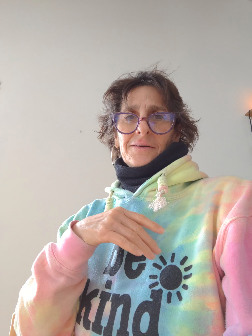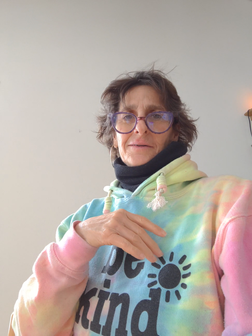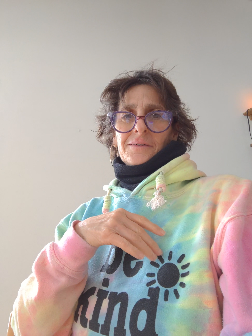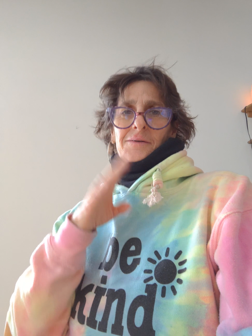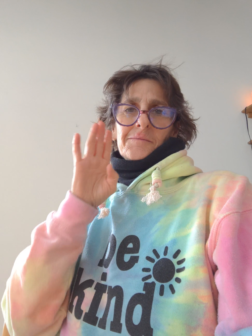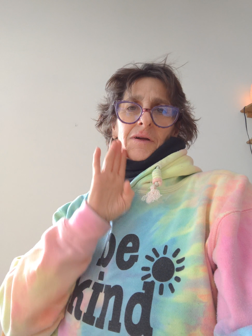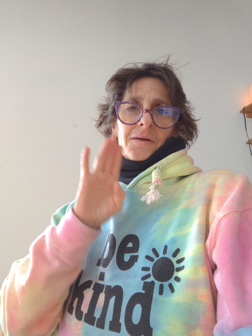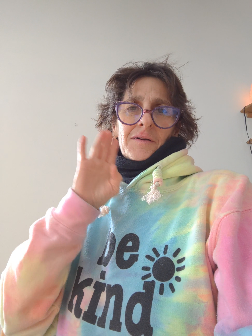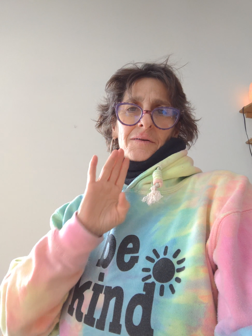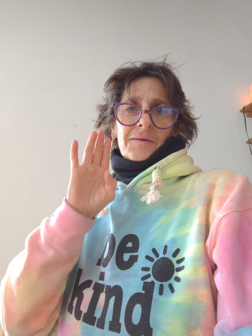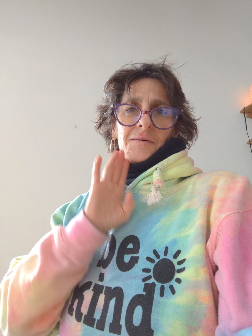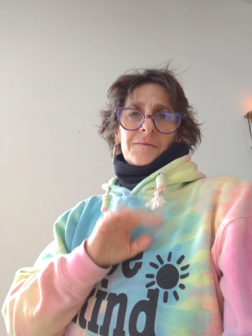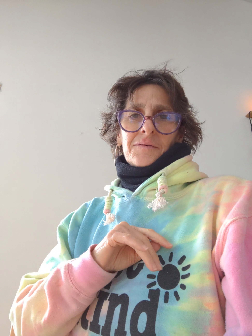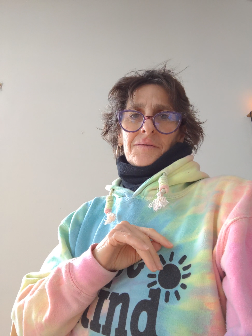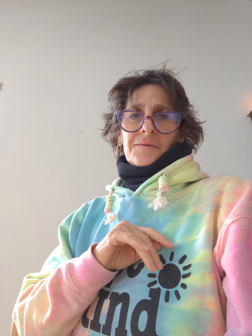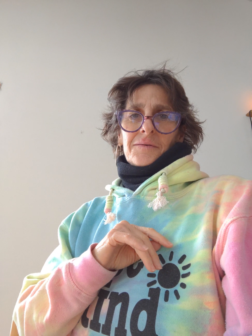brown